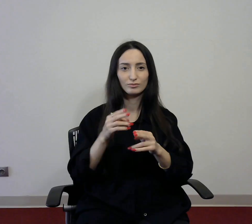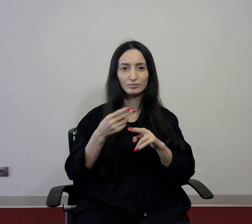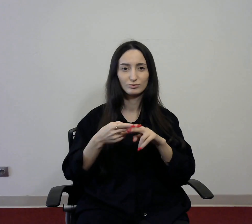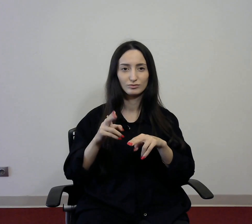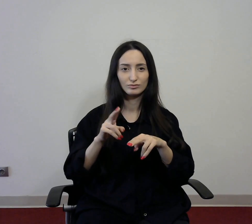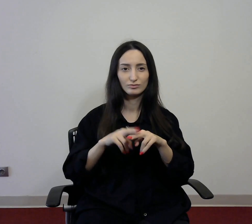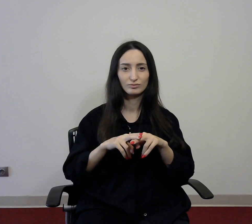üçün